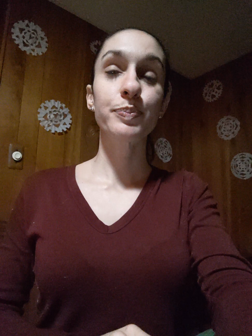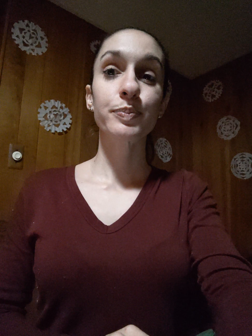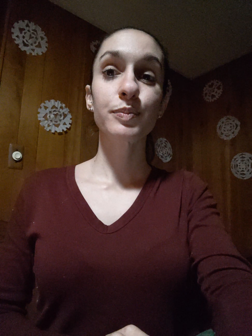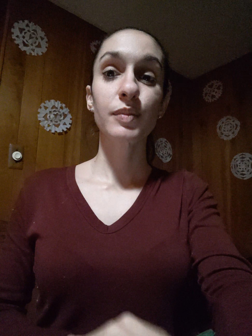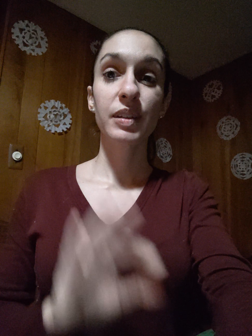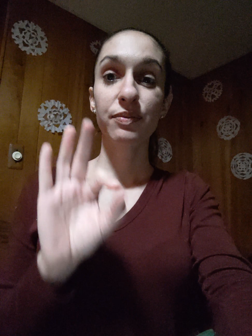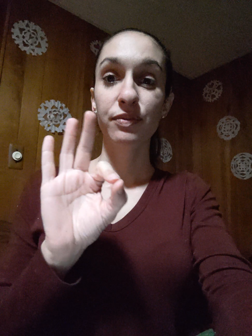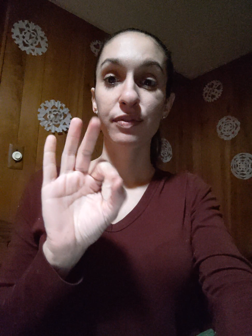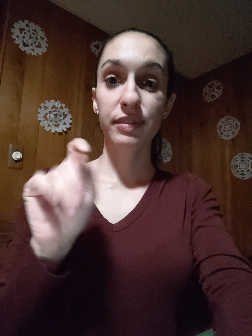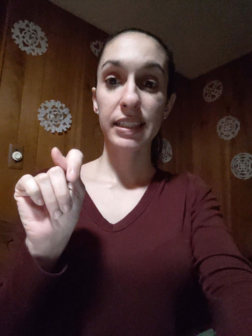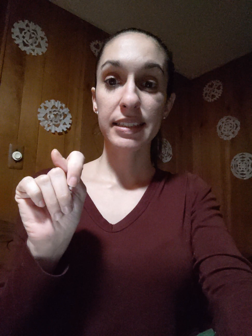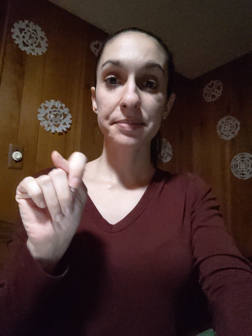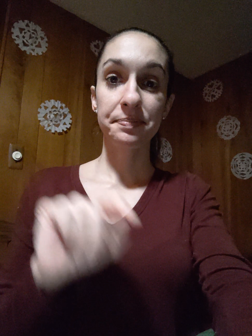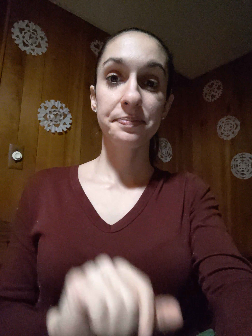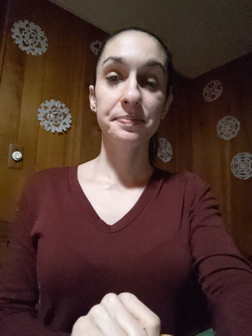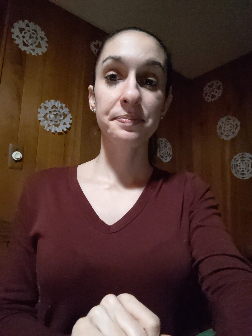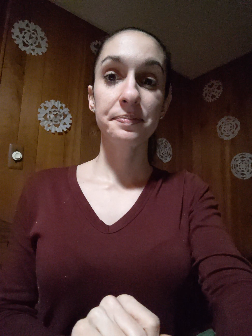feet